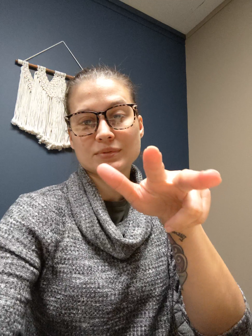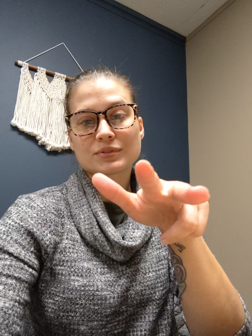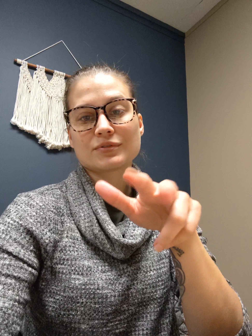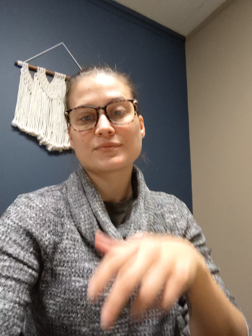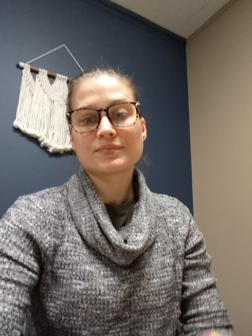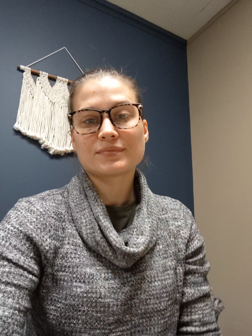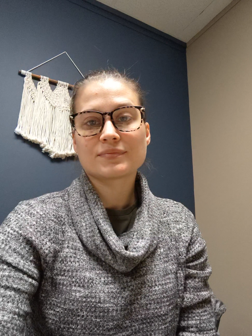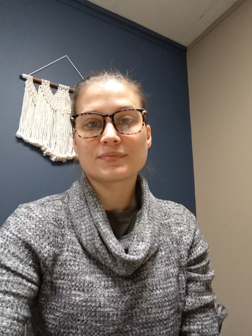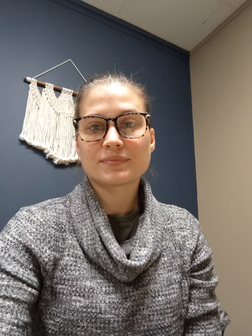helicopter